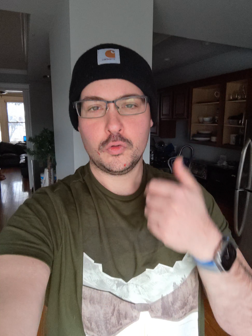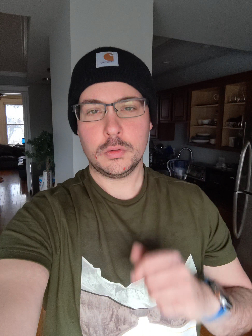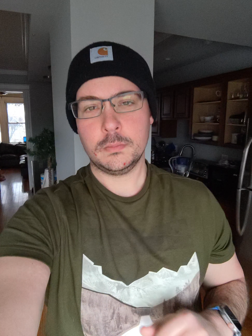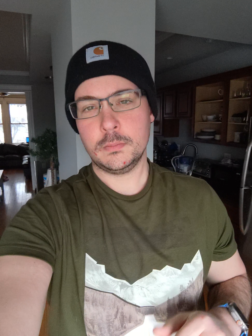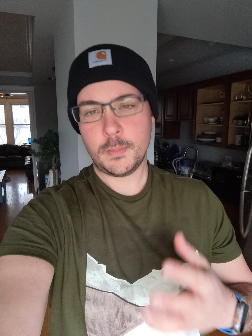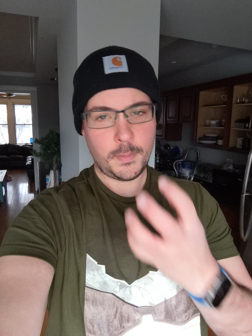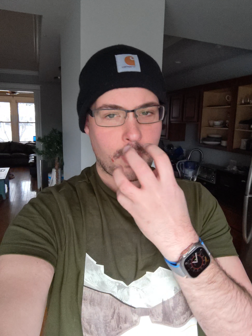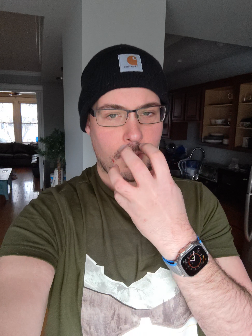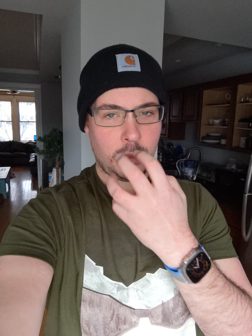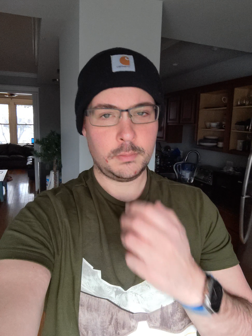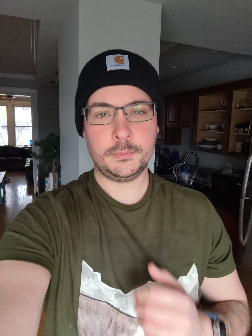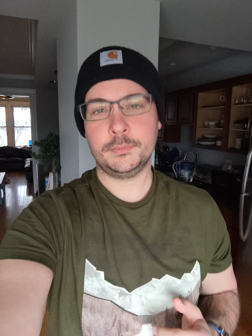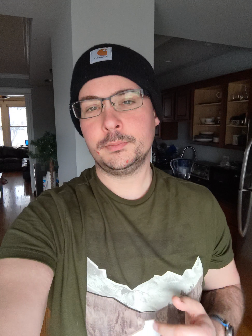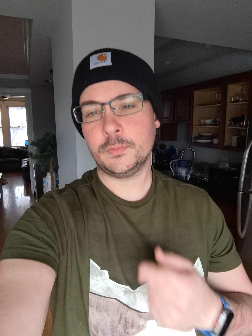mad